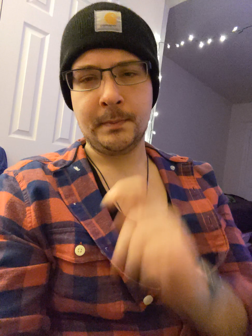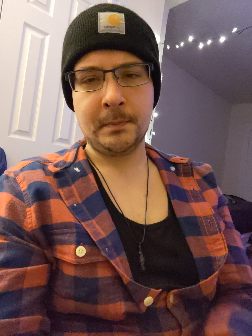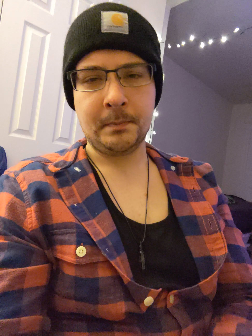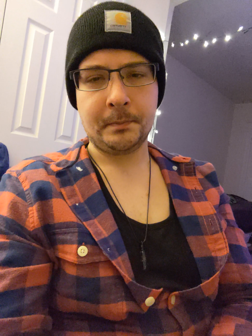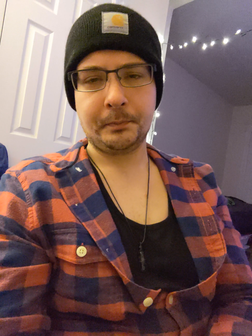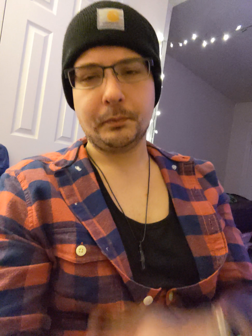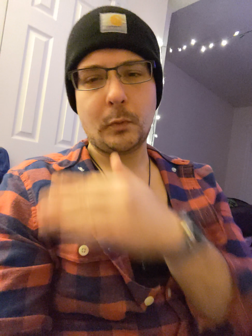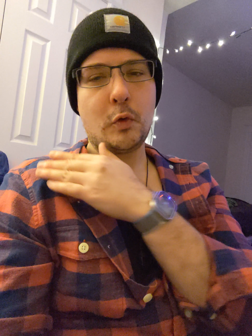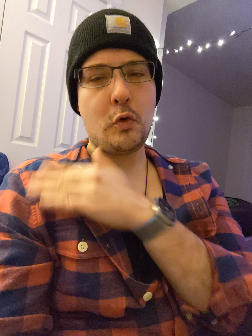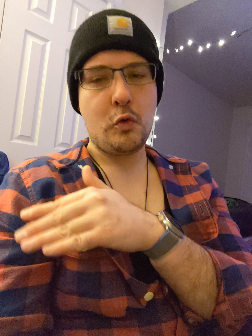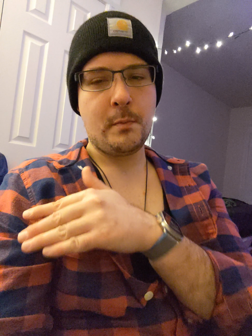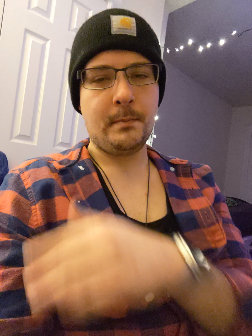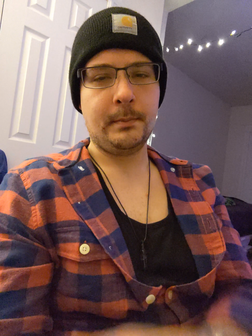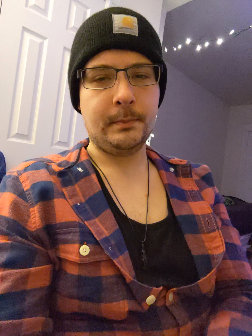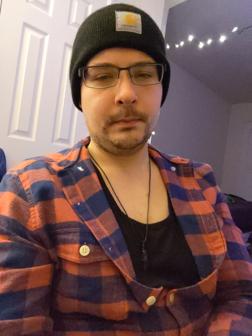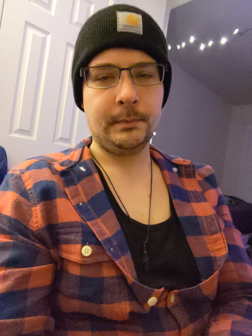arm